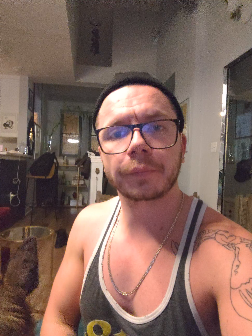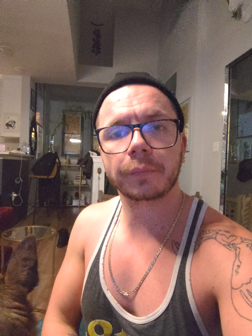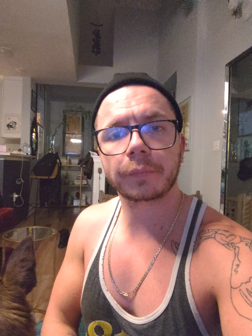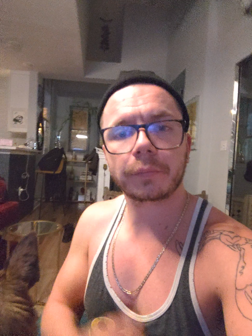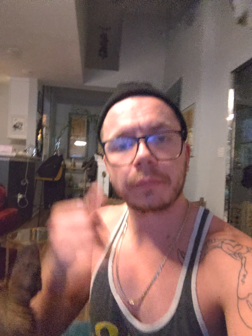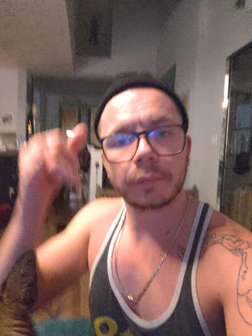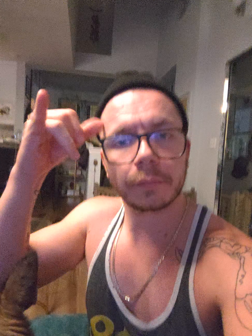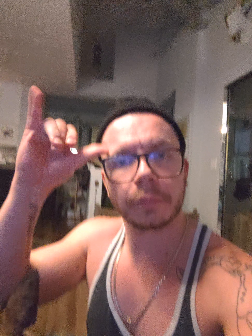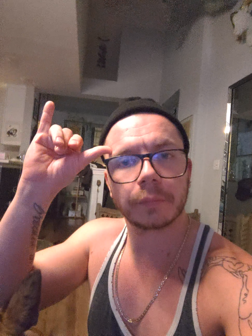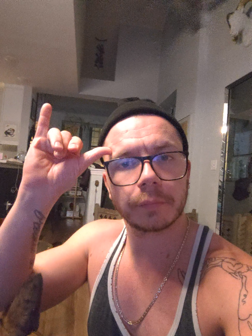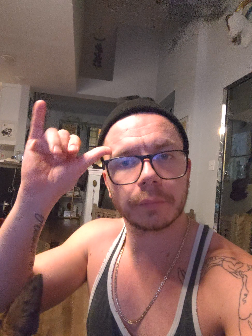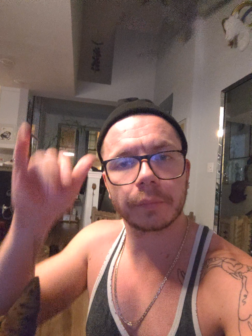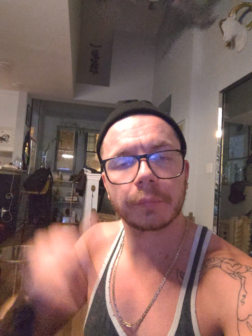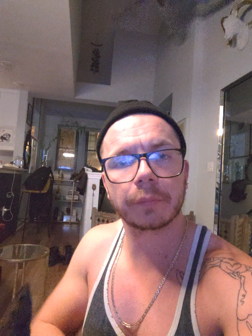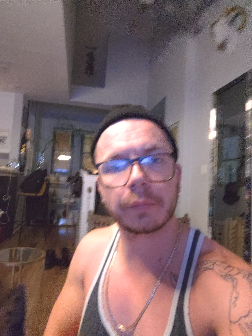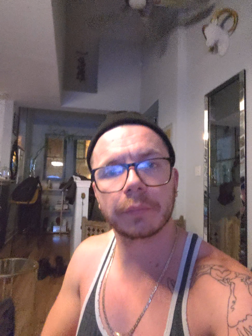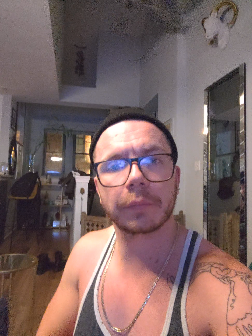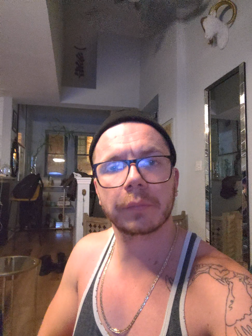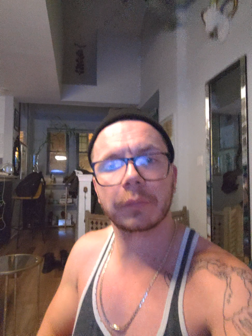cow